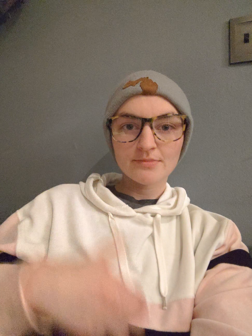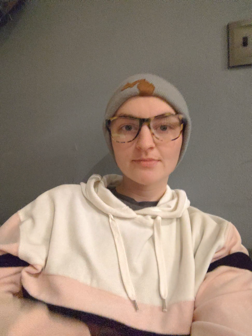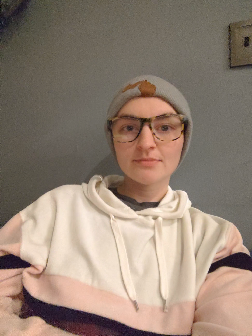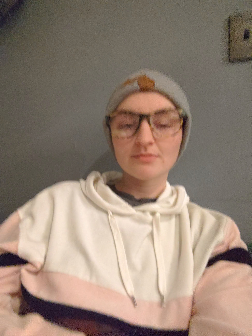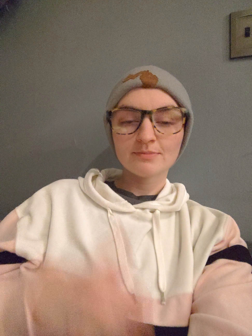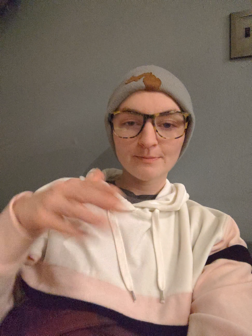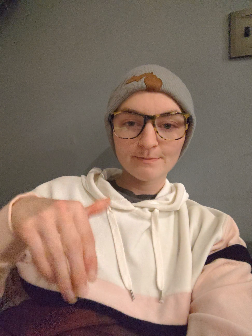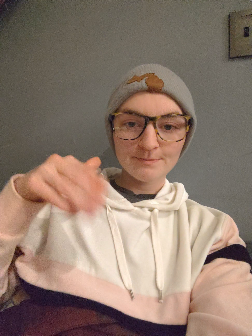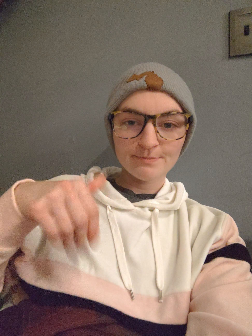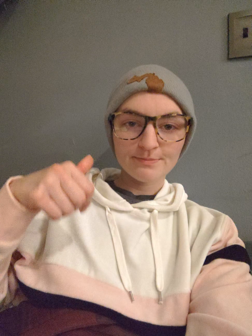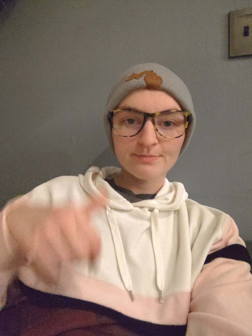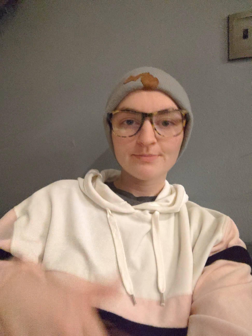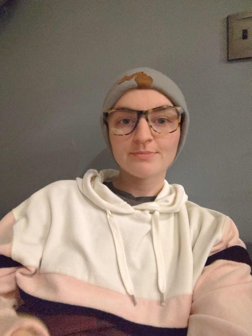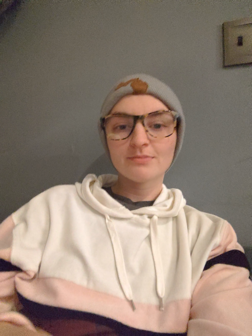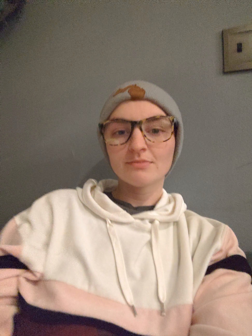jeans